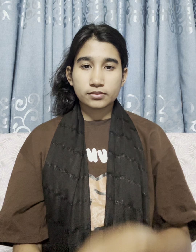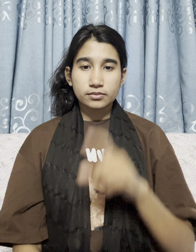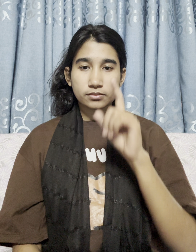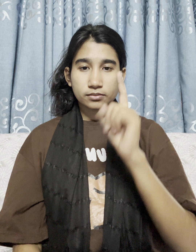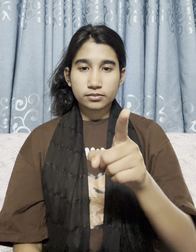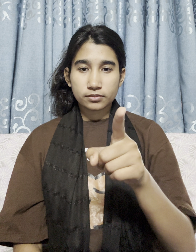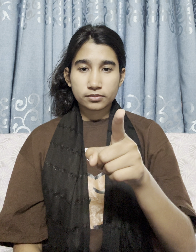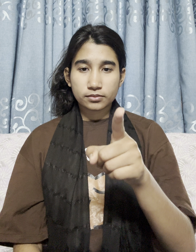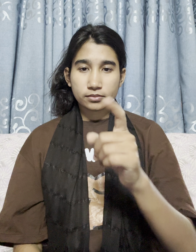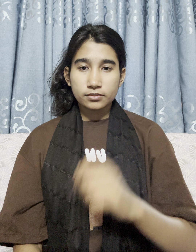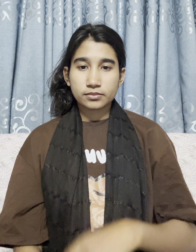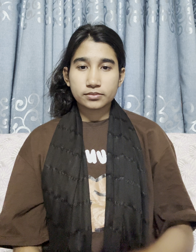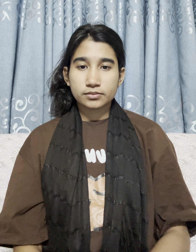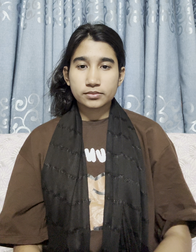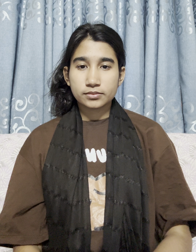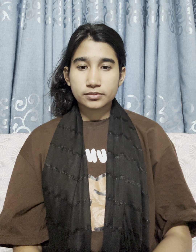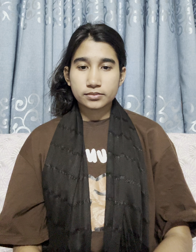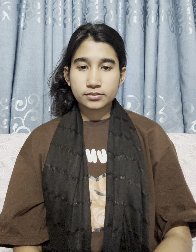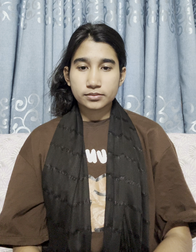তুমি